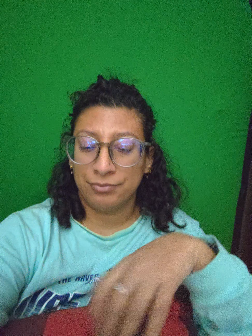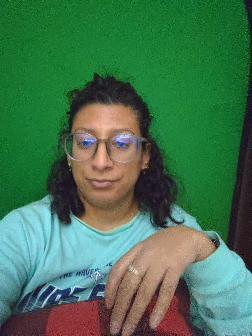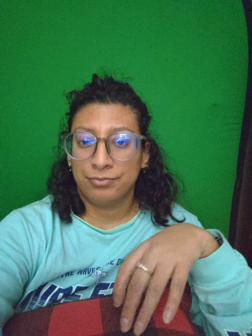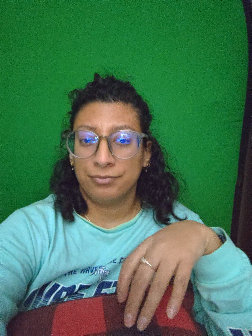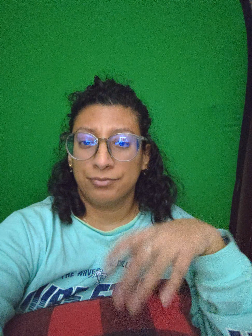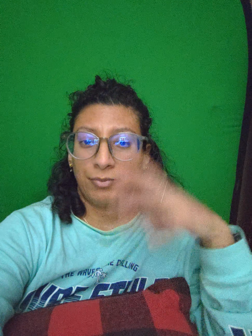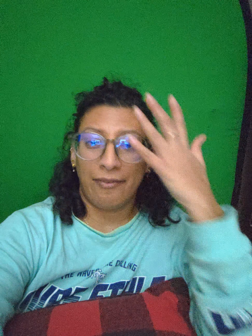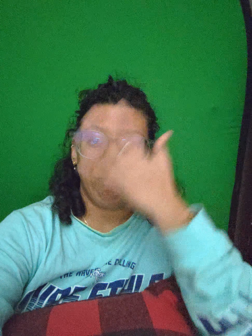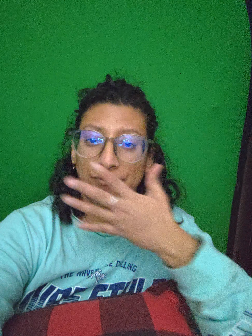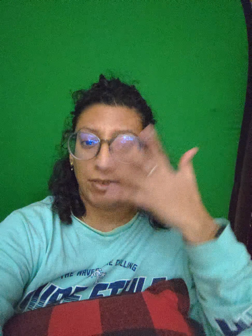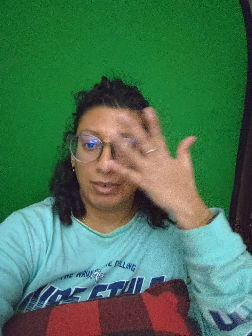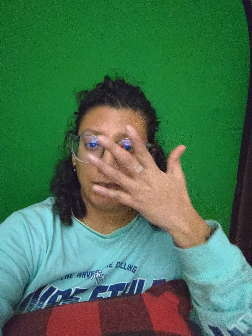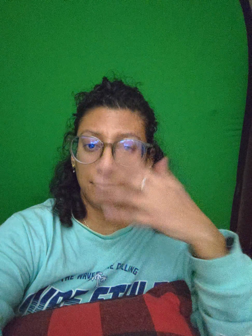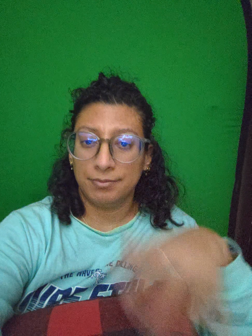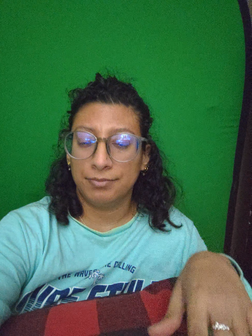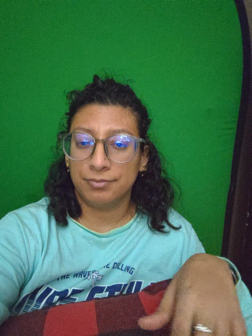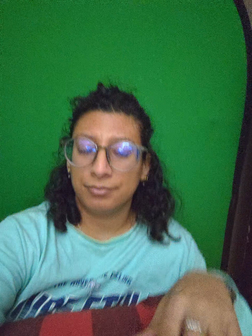face